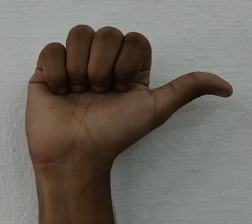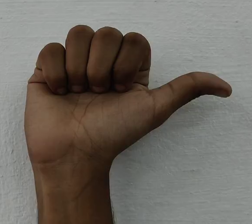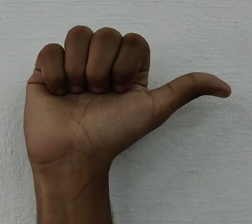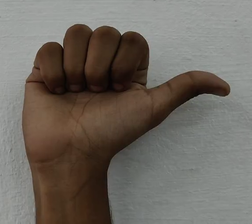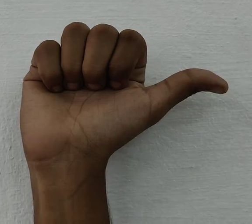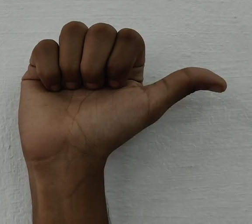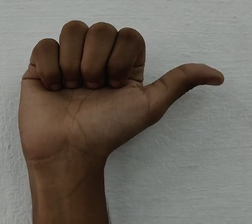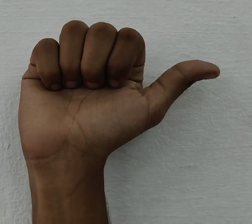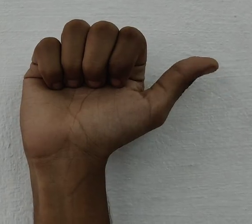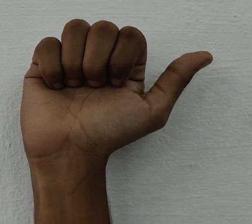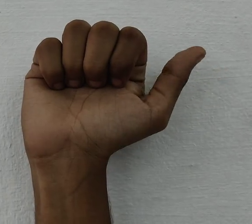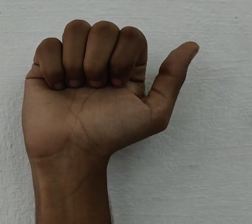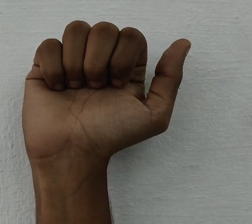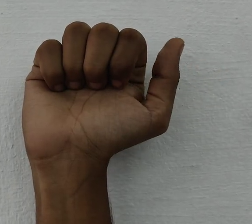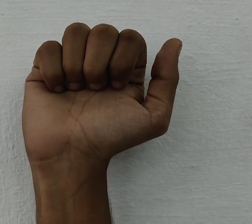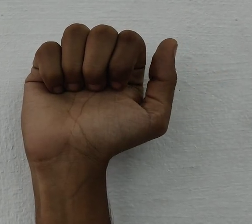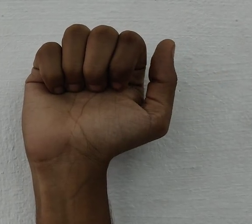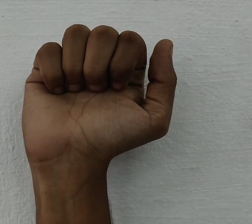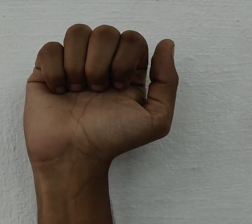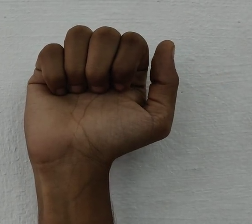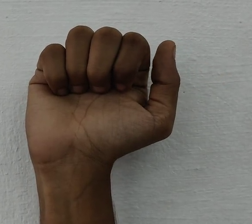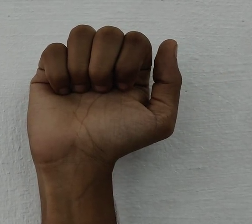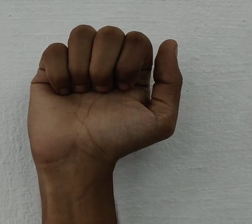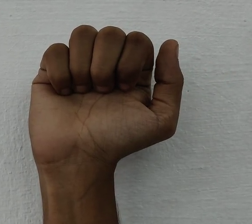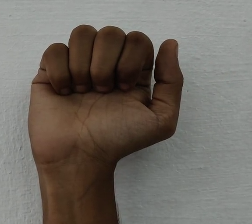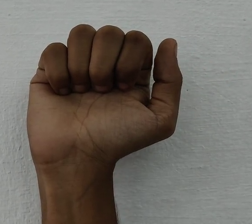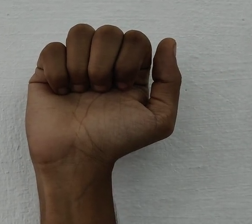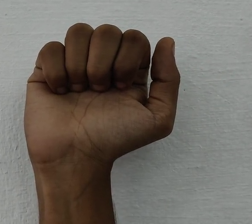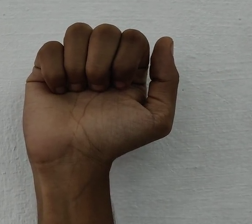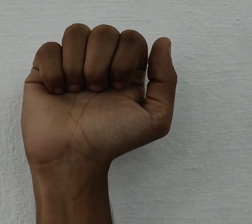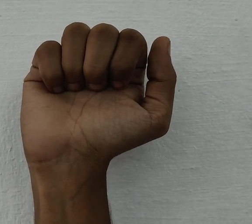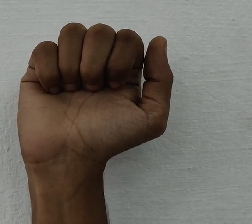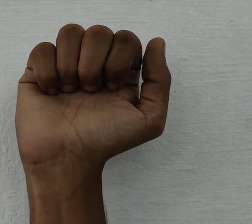ഏ